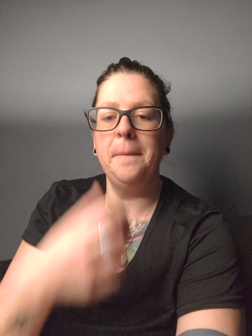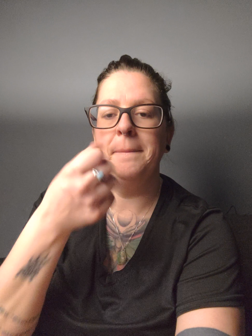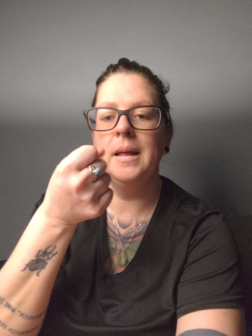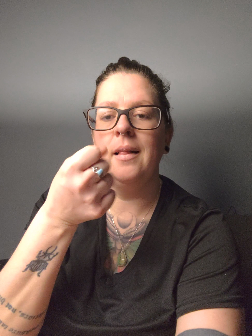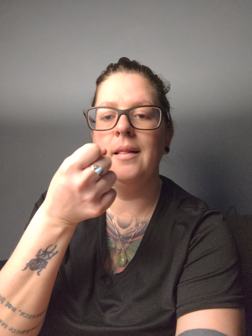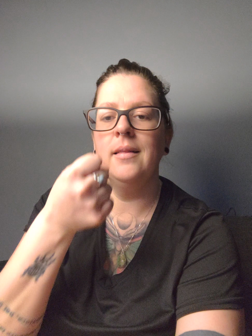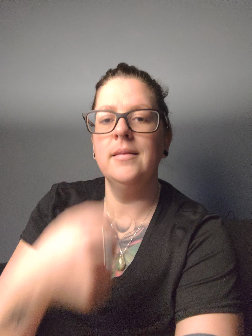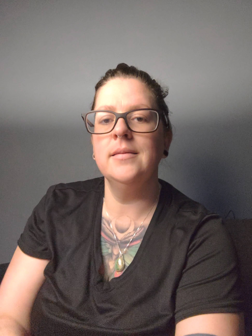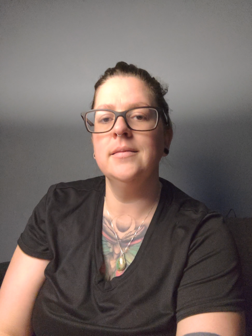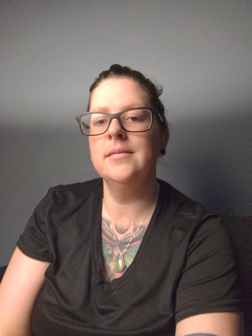milk